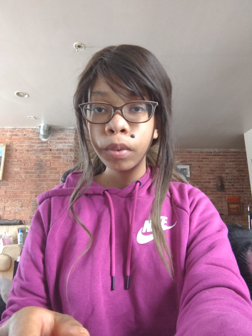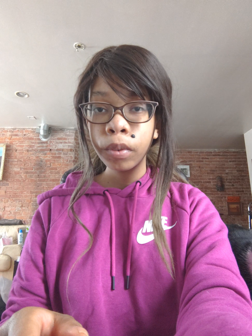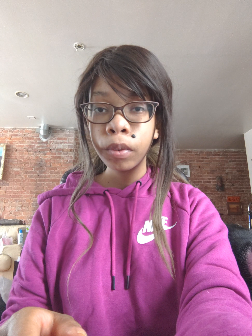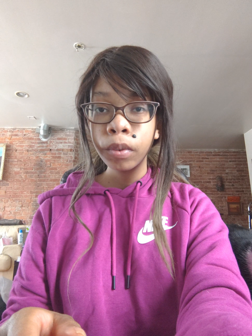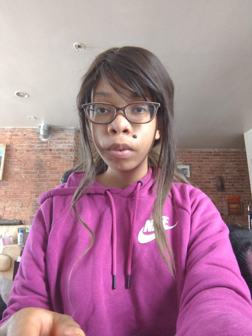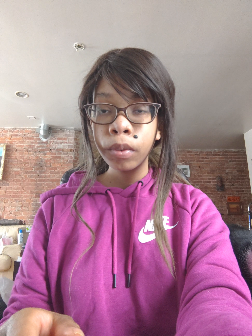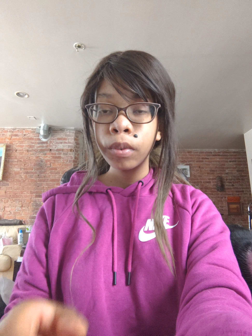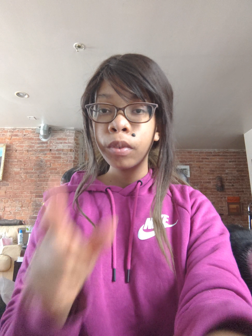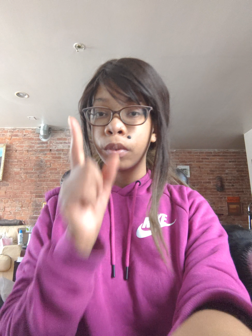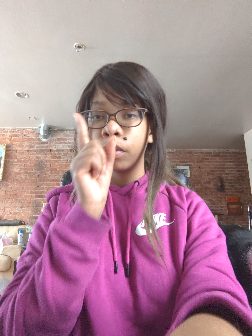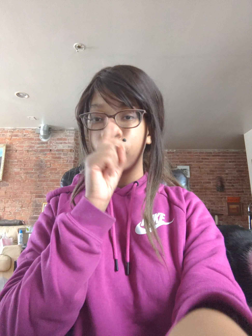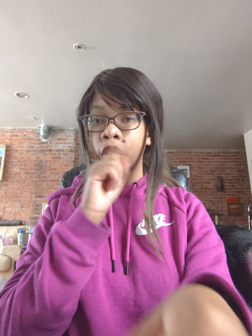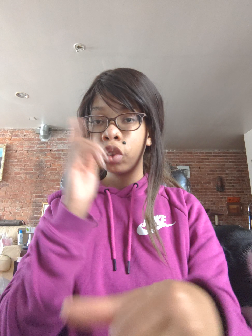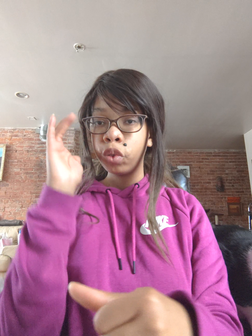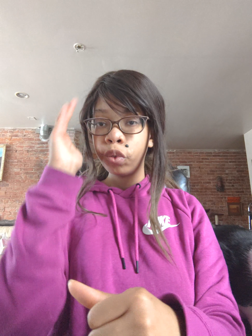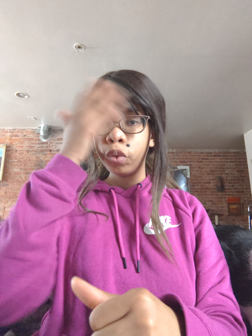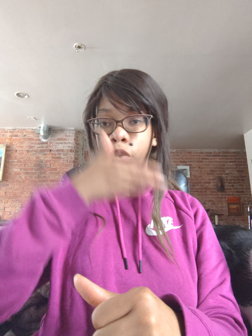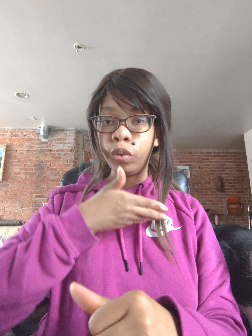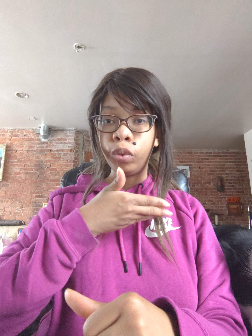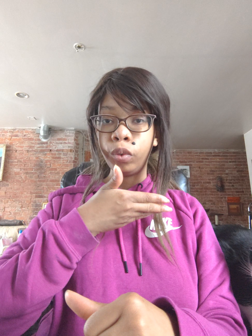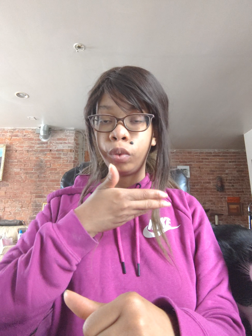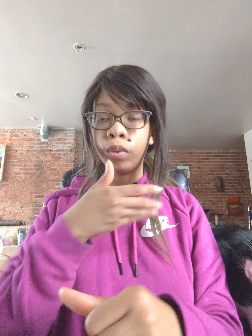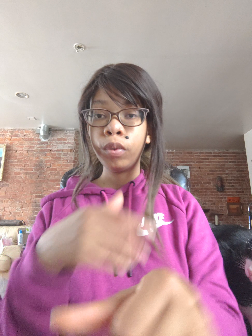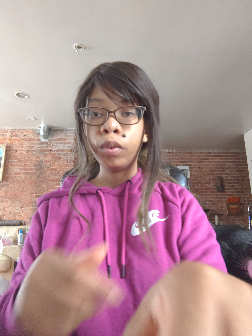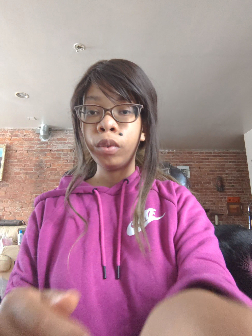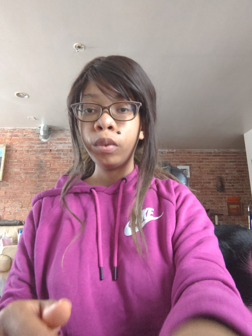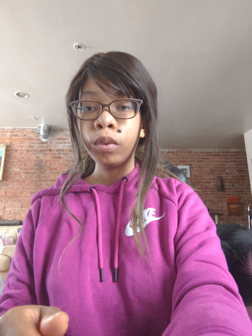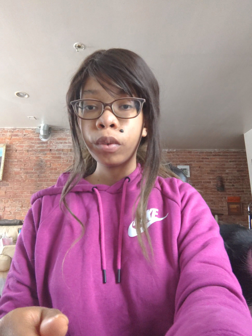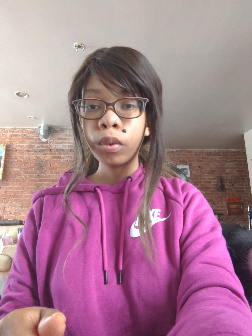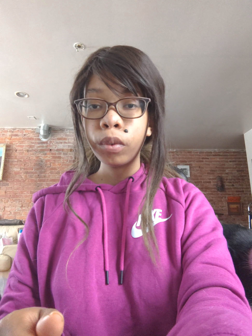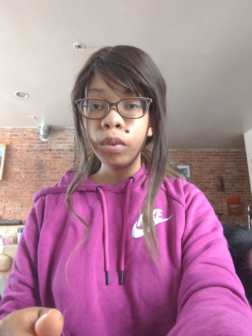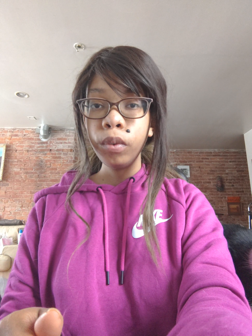pretend